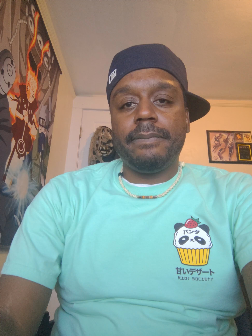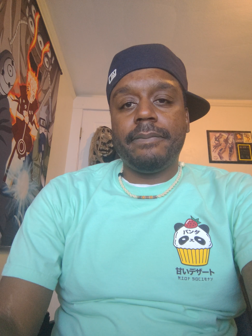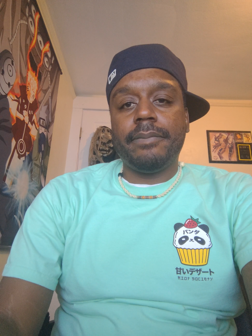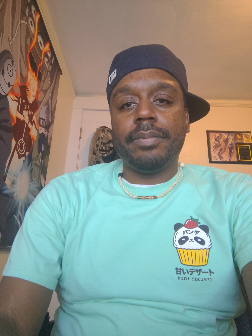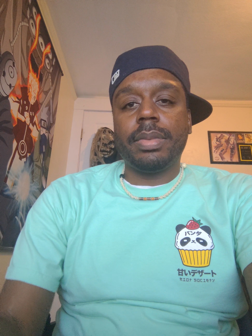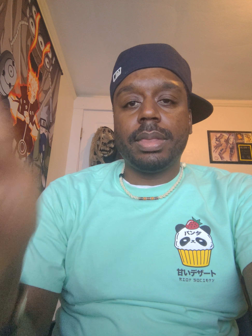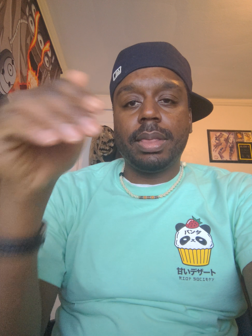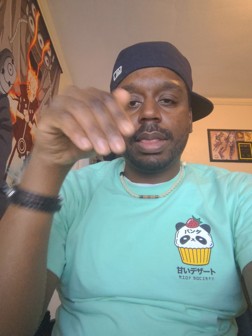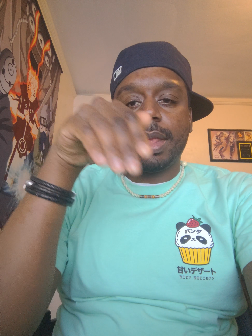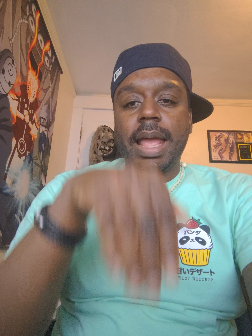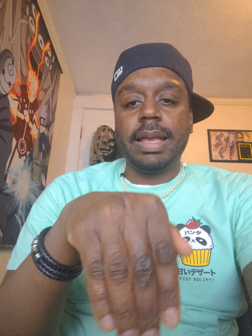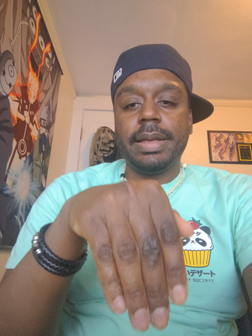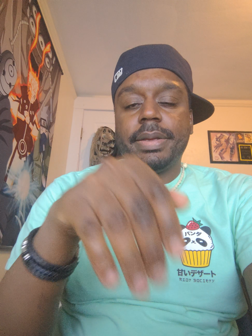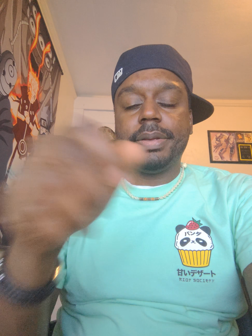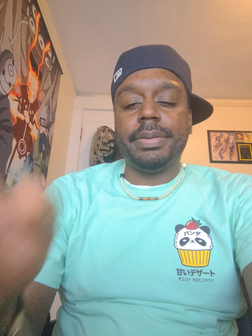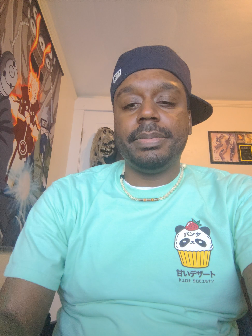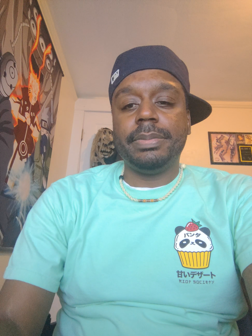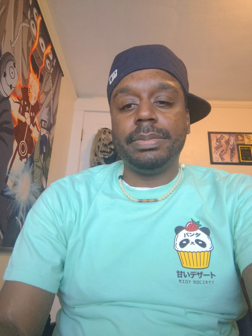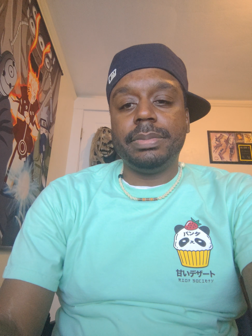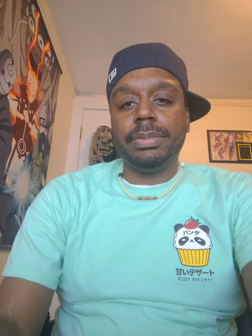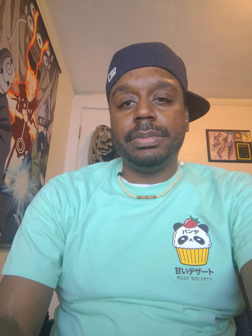night